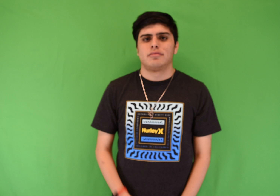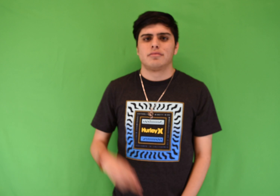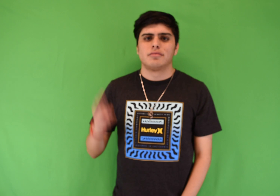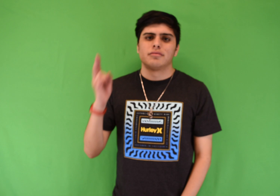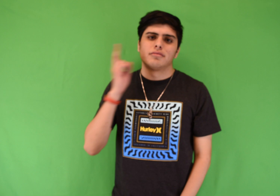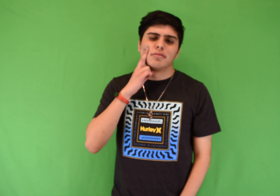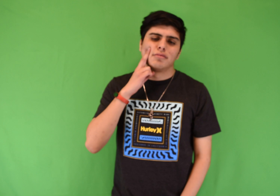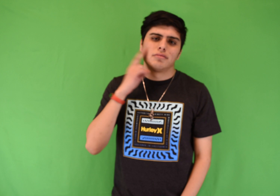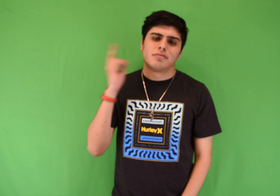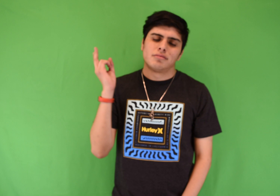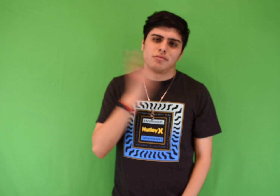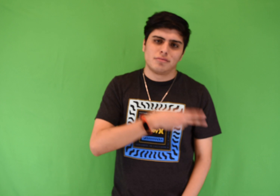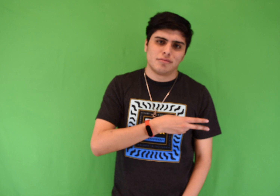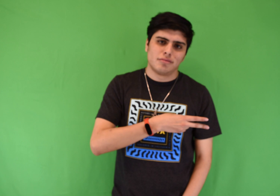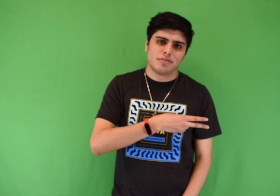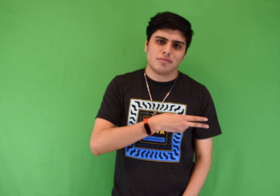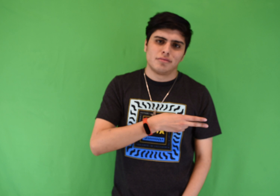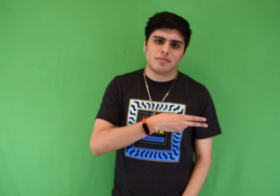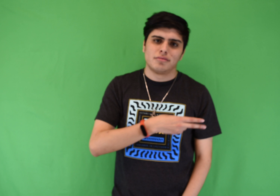urgencia